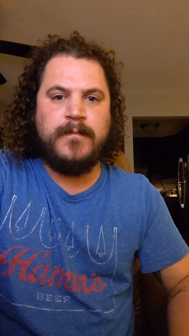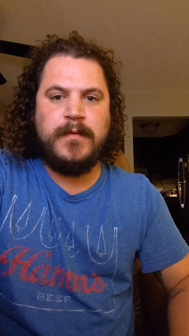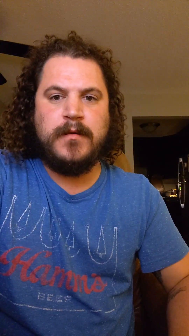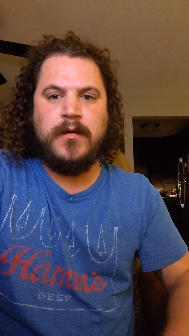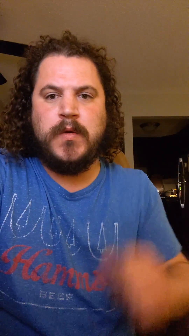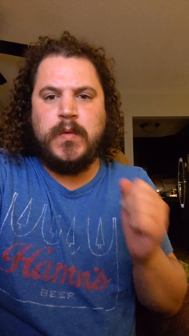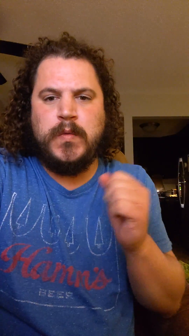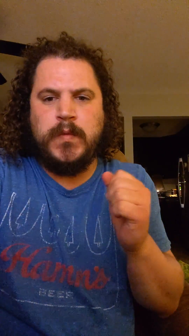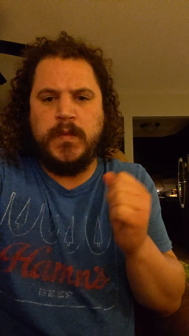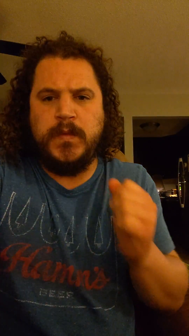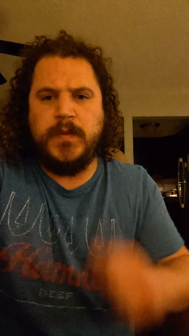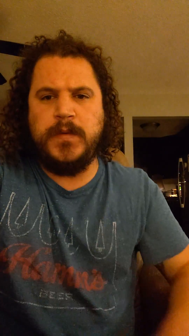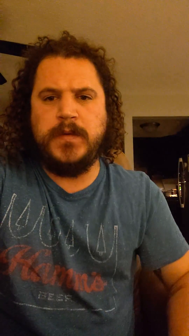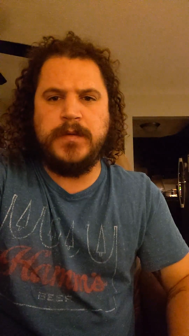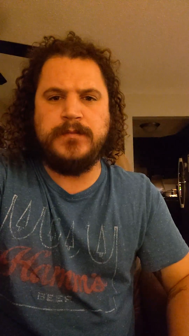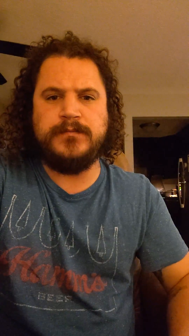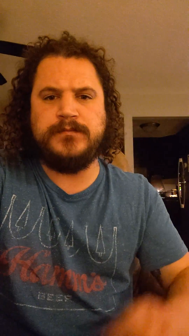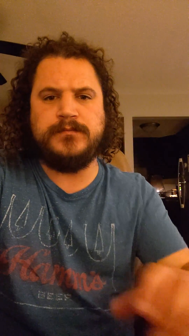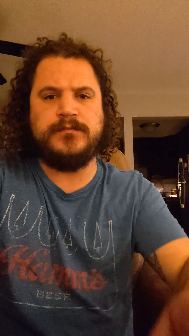cold